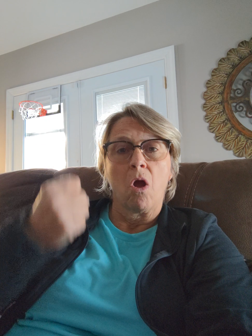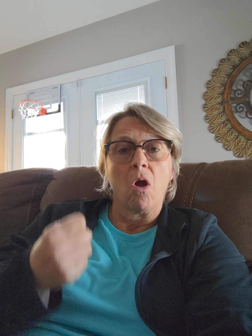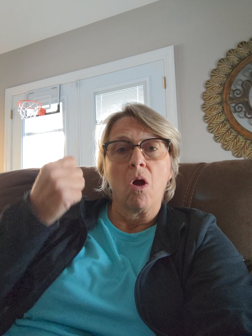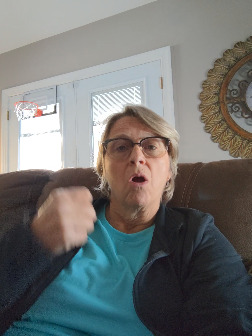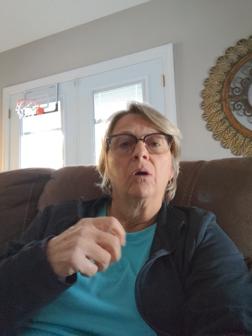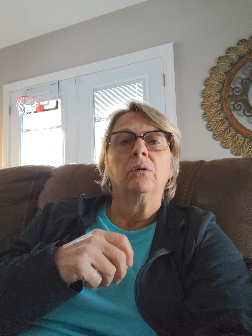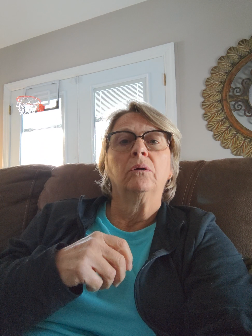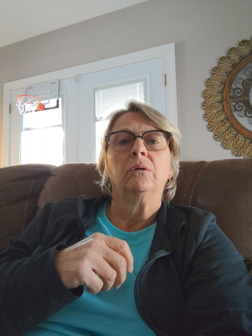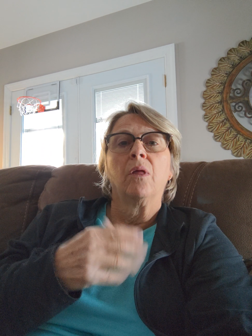car